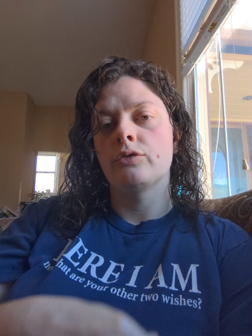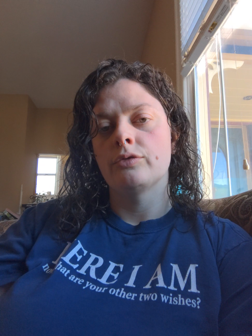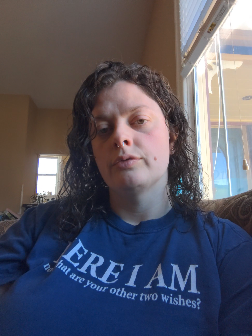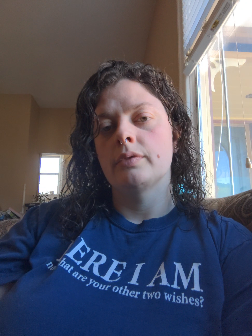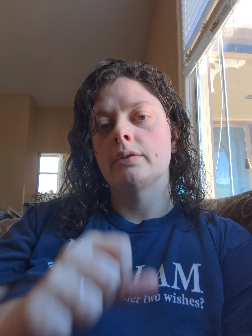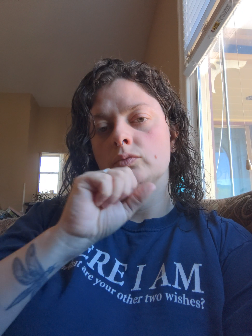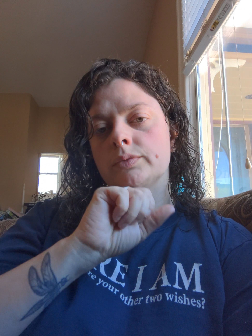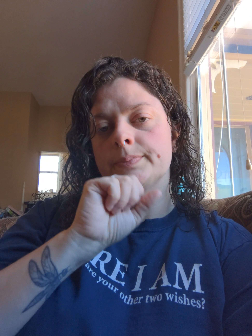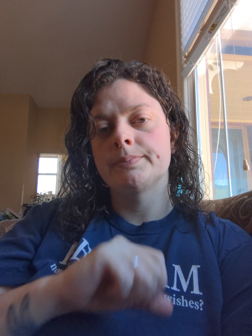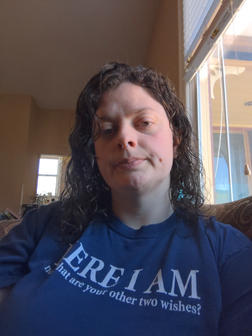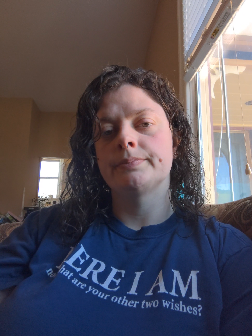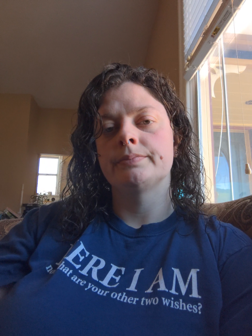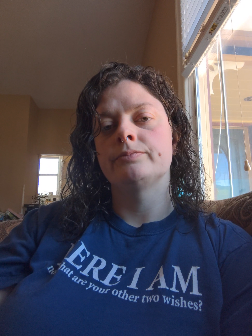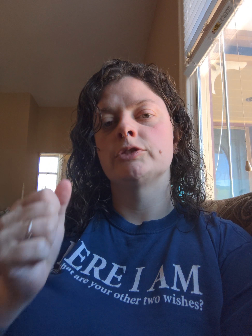ice cream